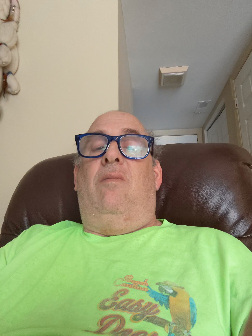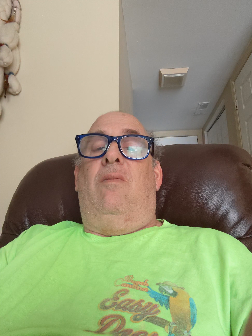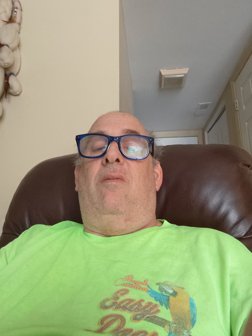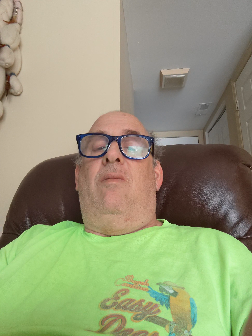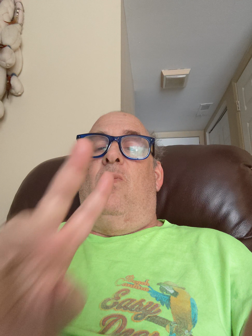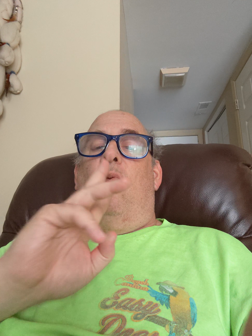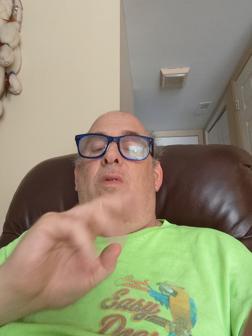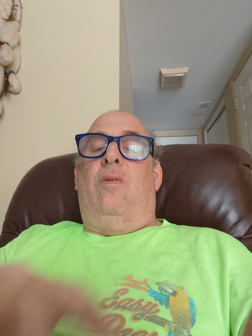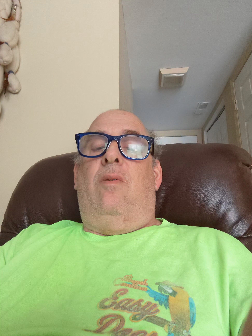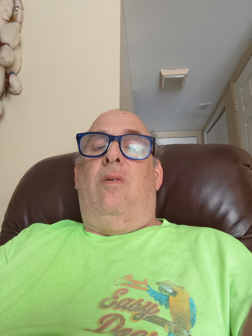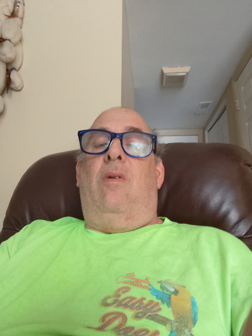water